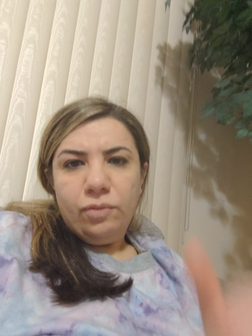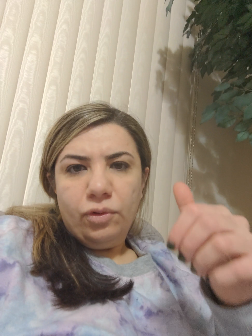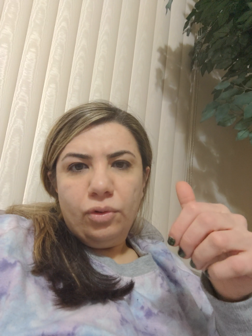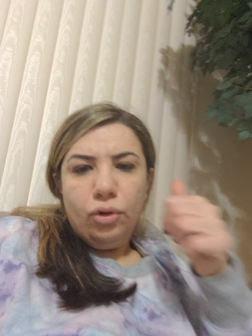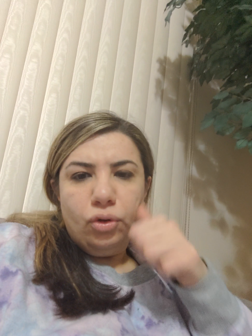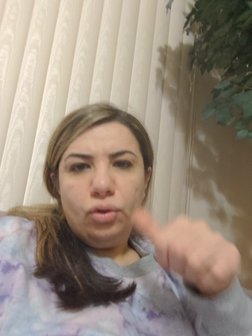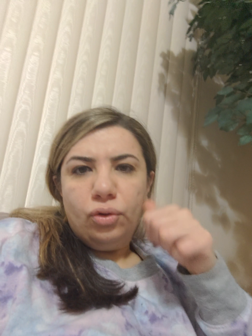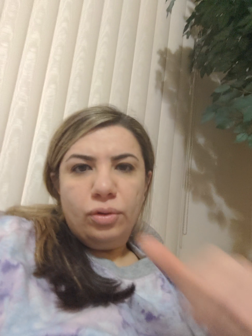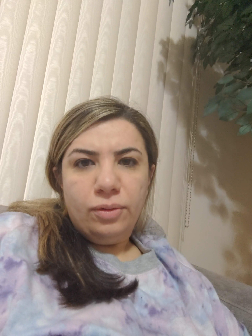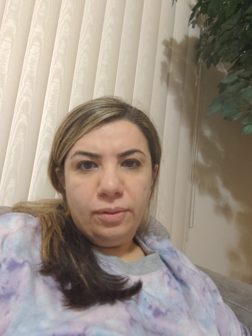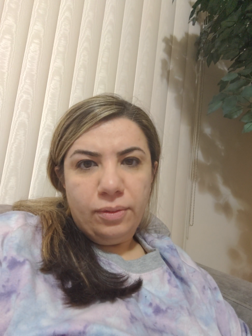girl